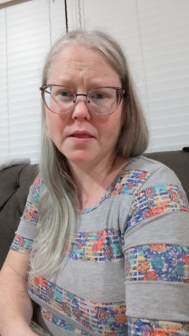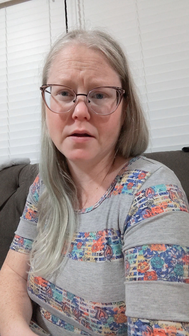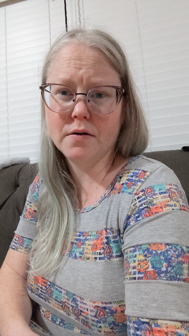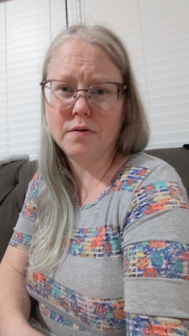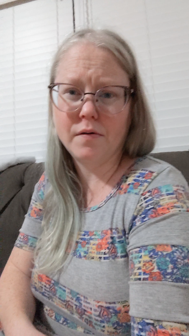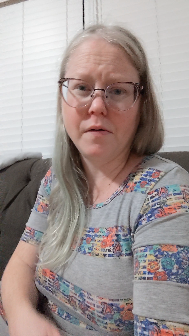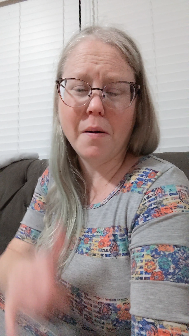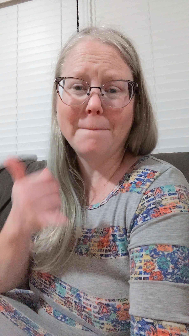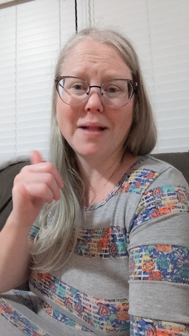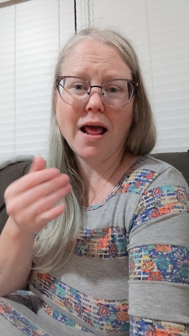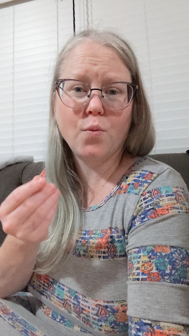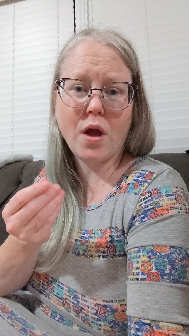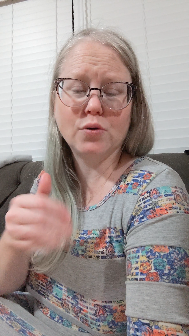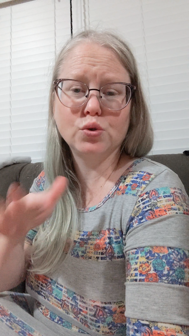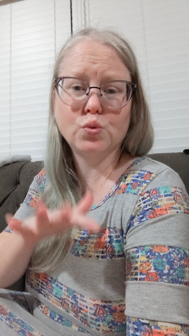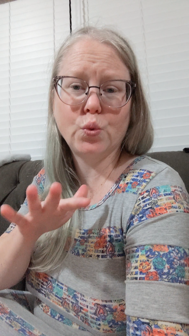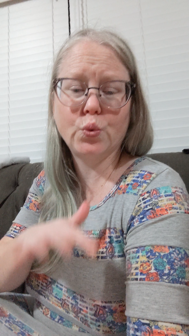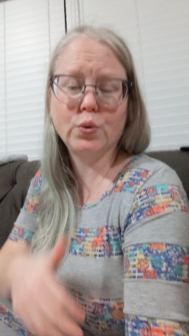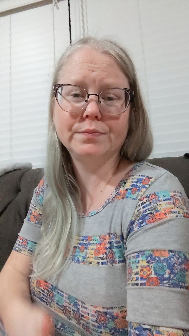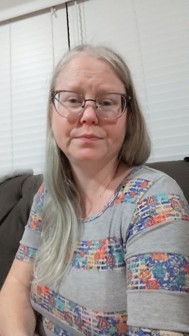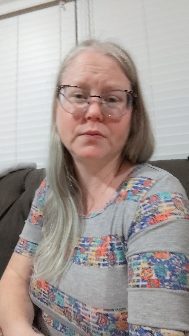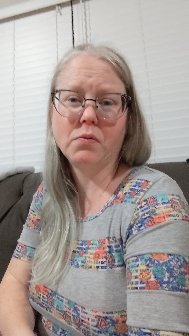playground